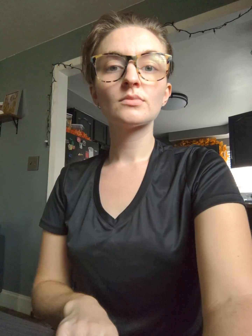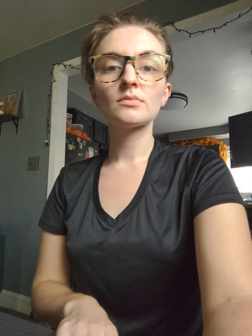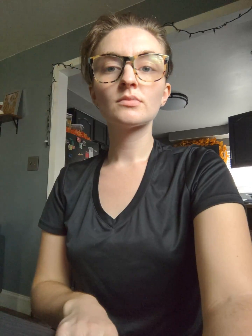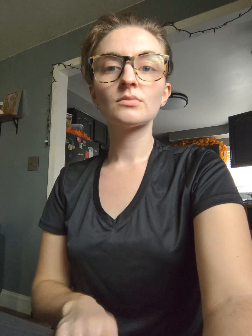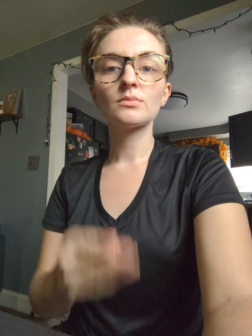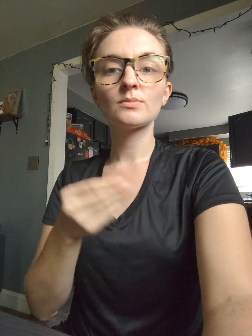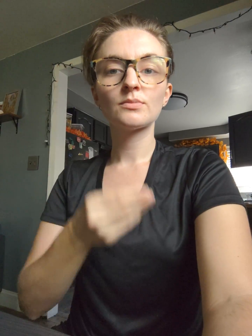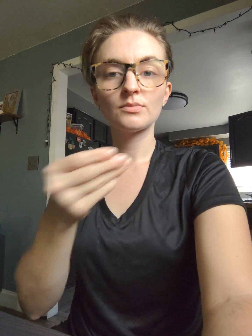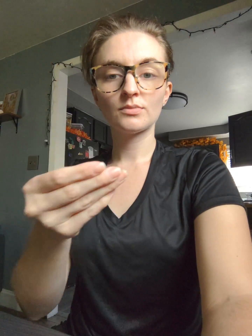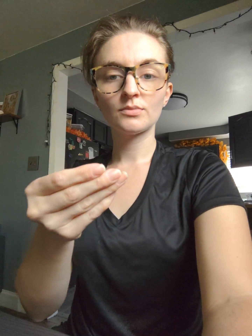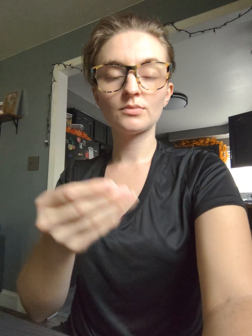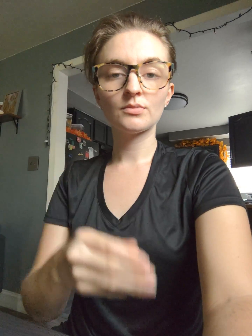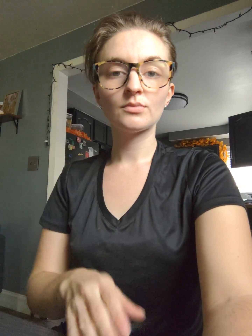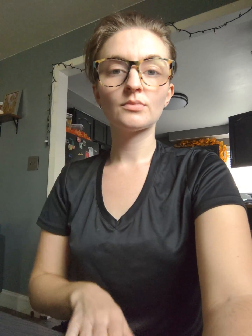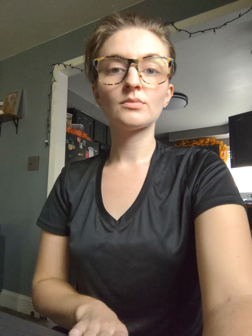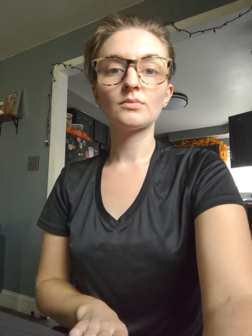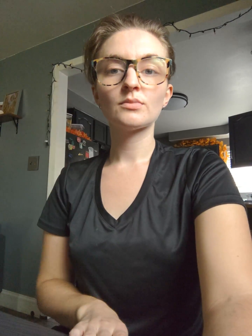buy